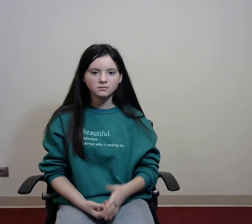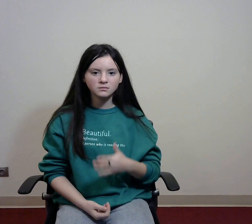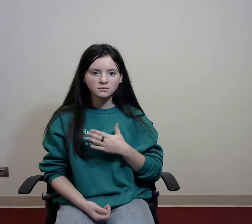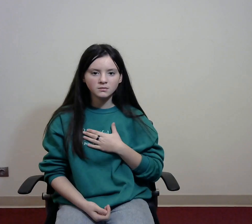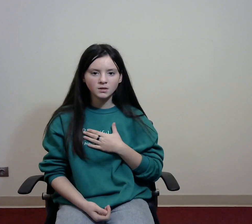mən